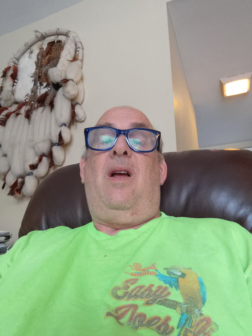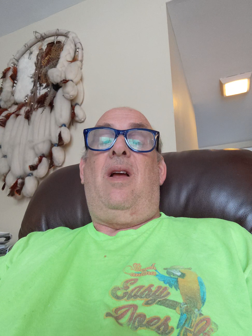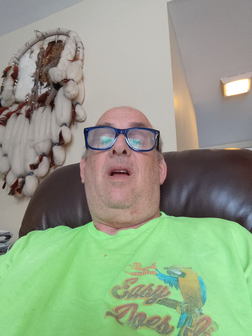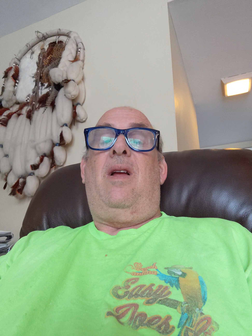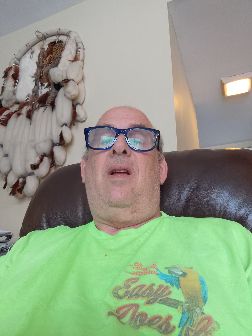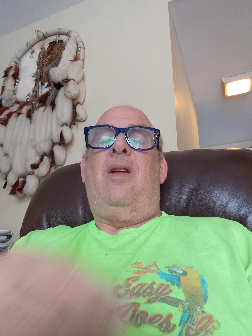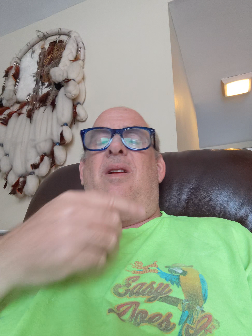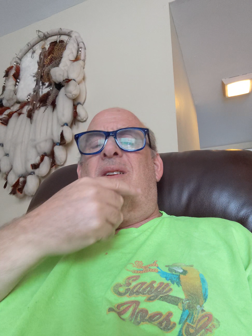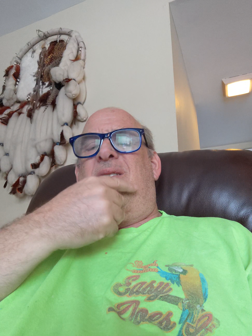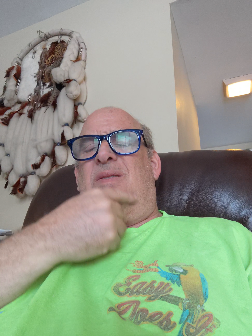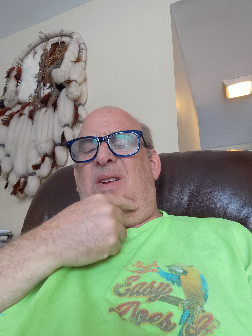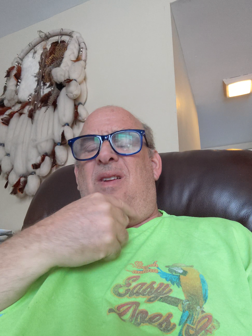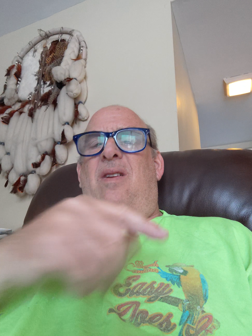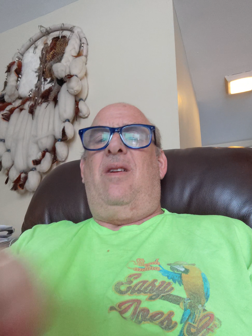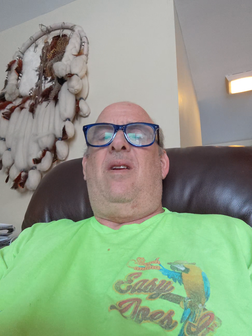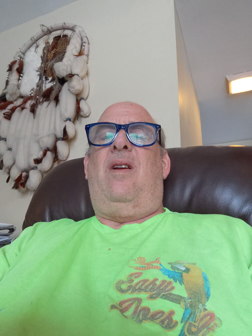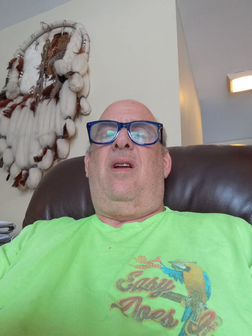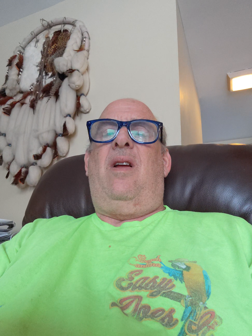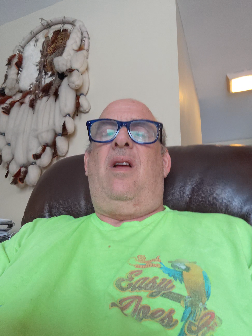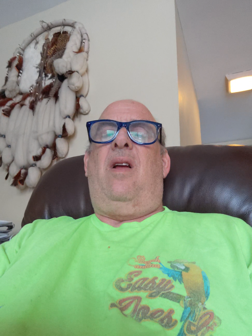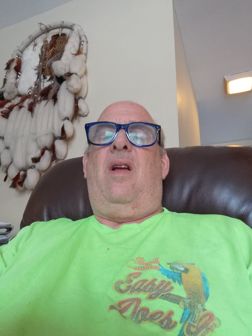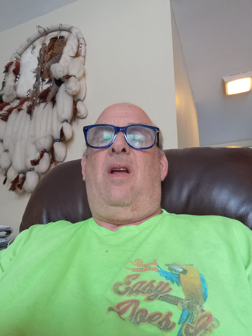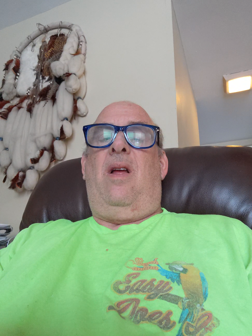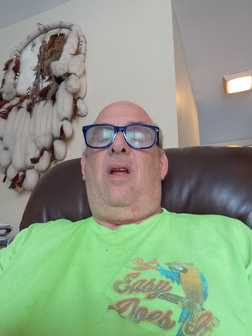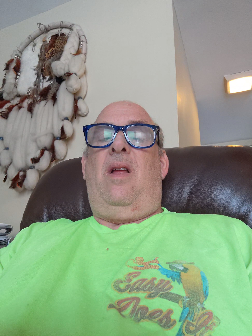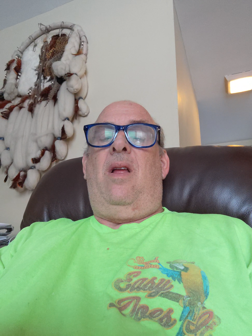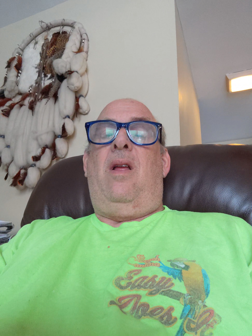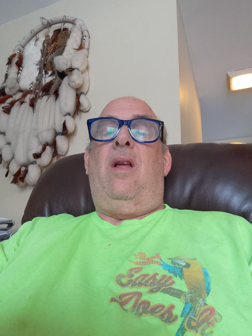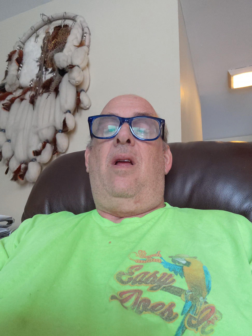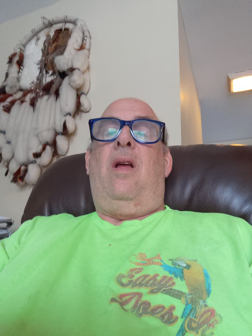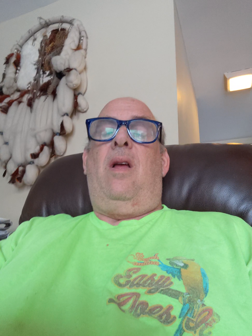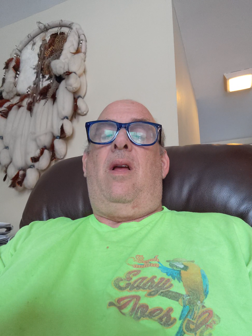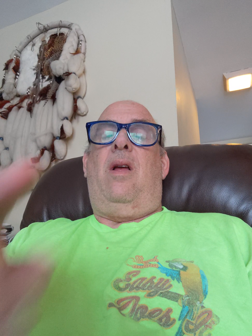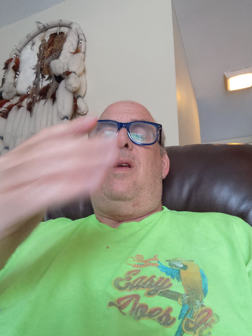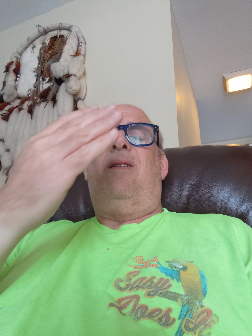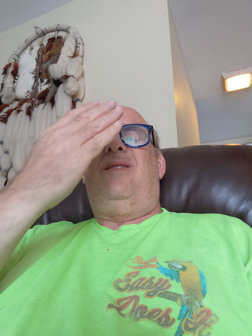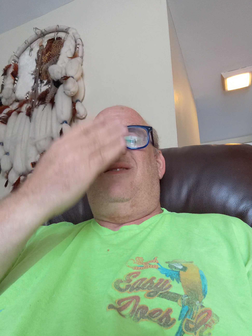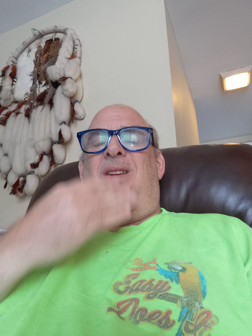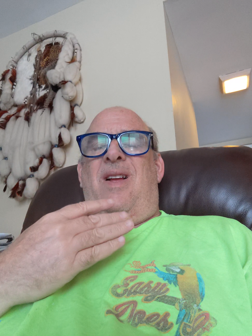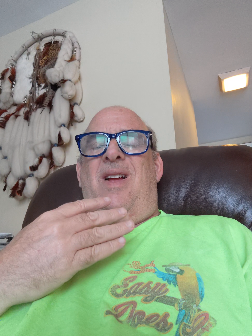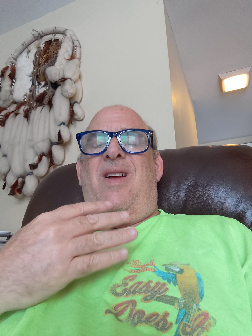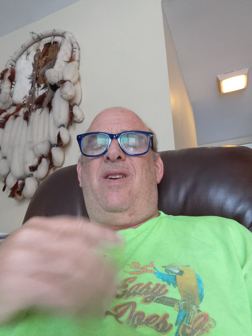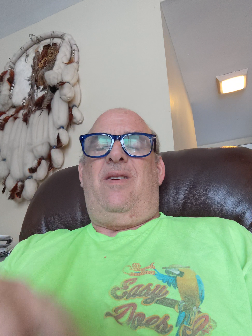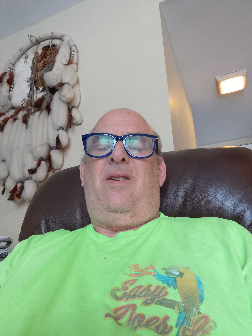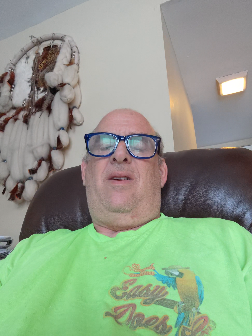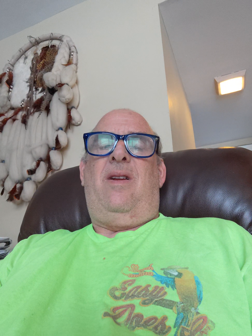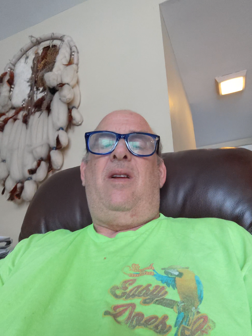sad